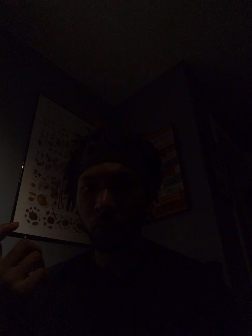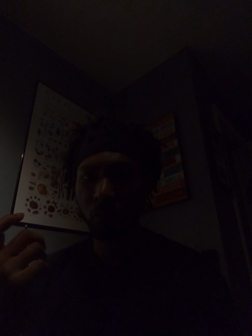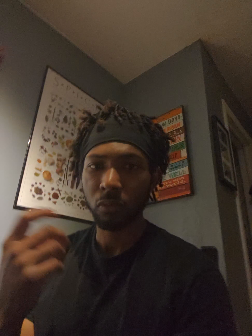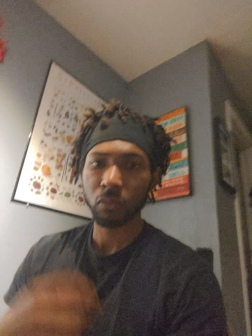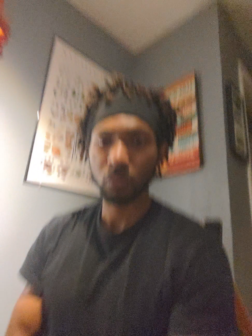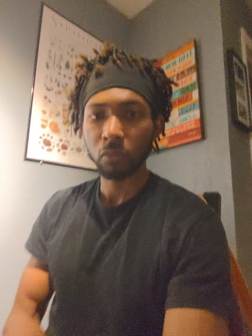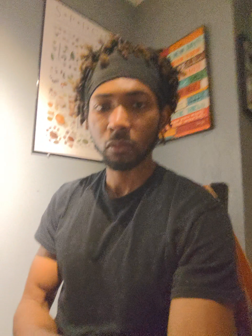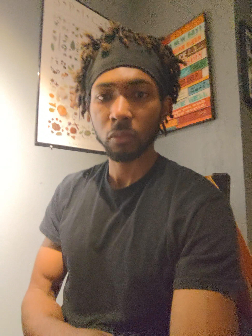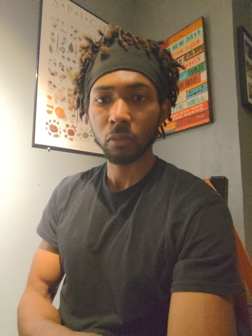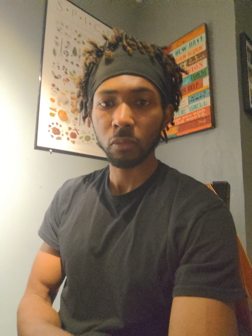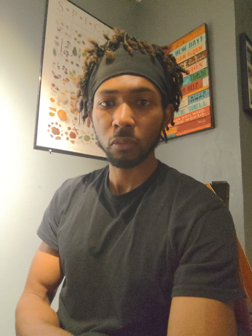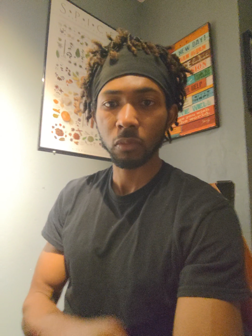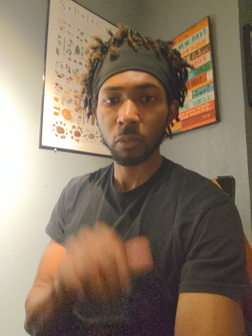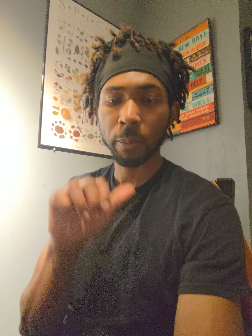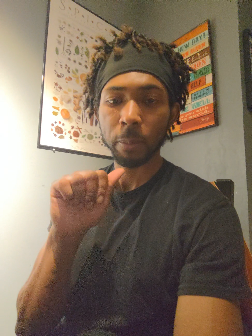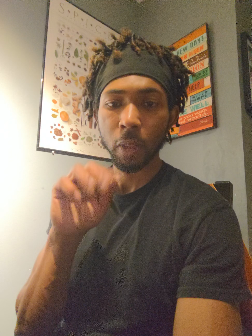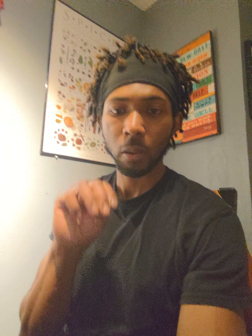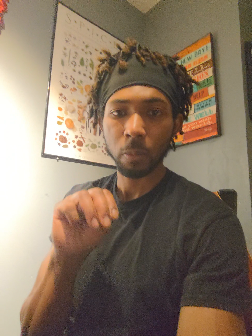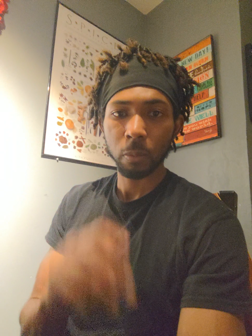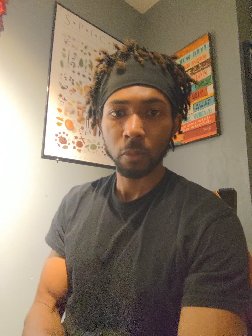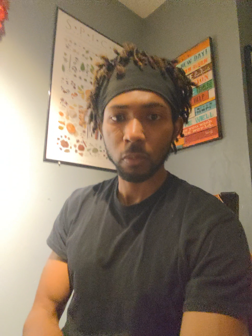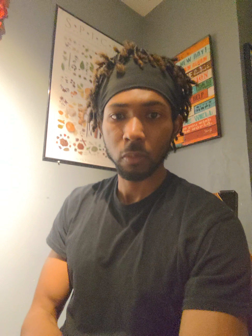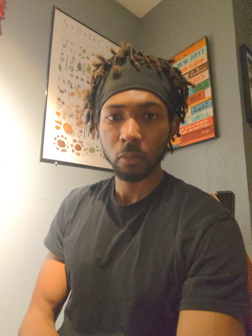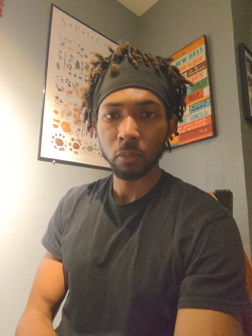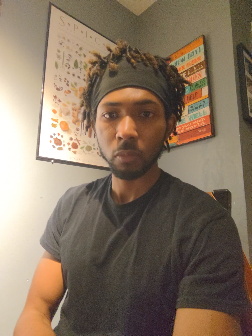am